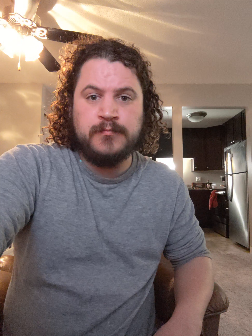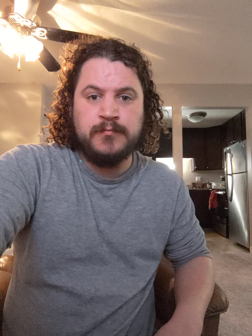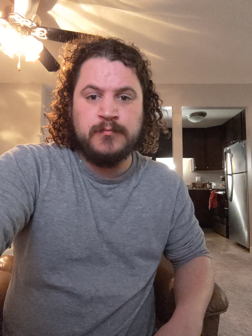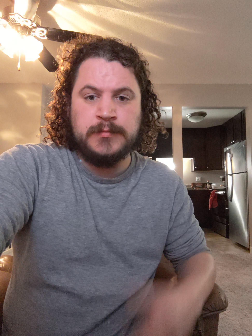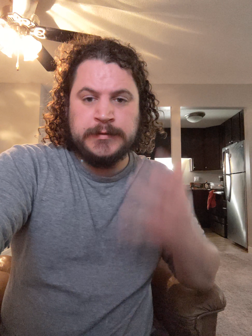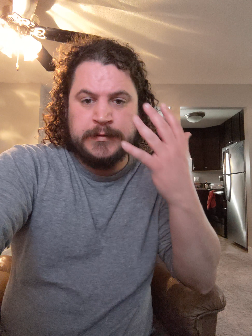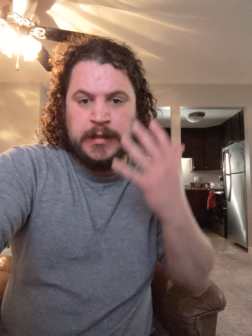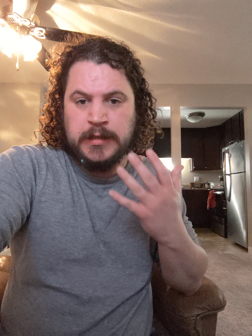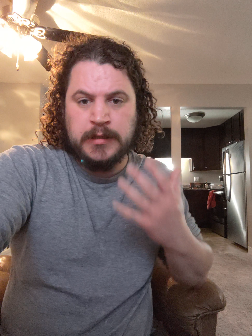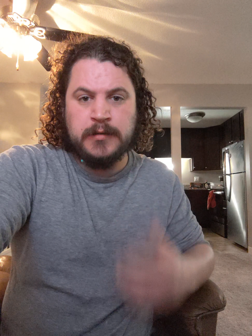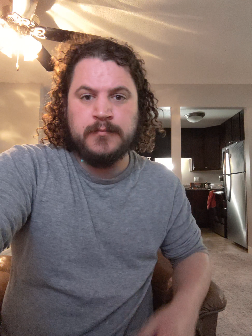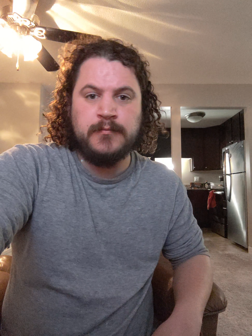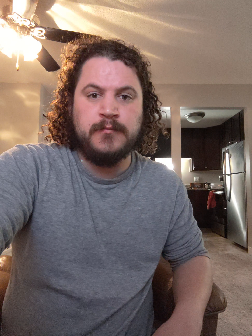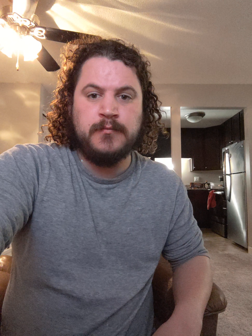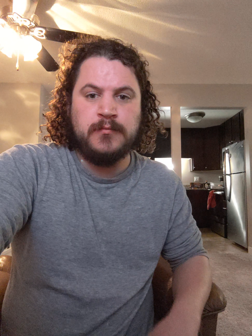sad